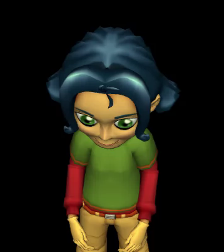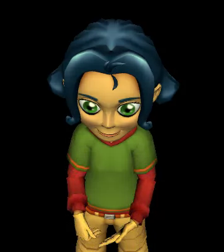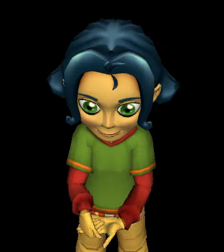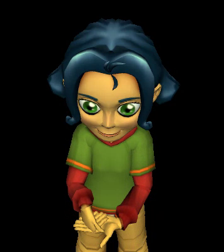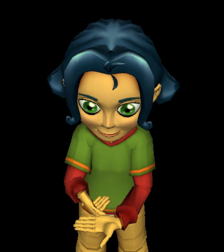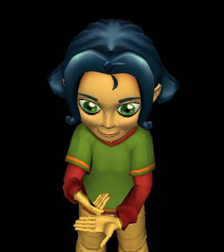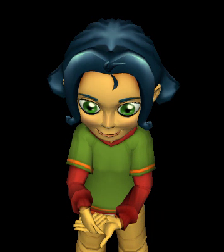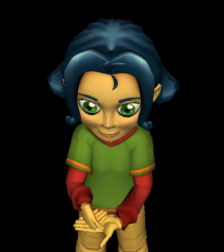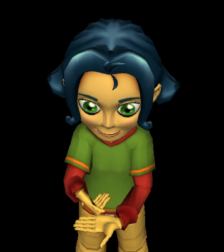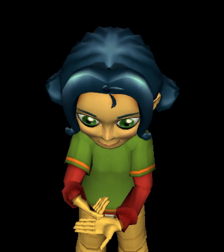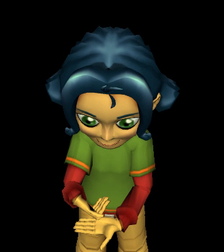حساء